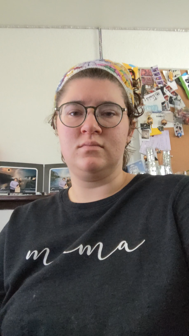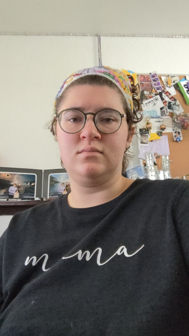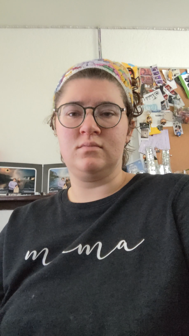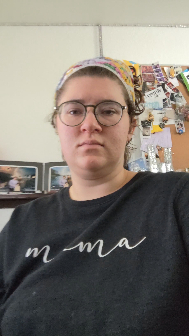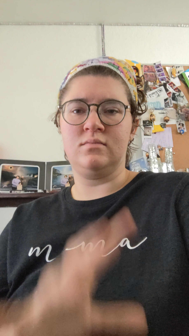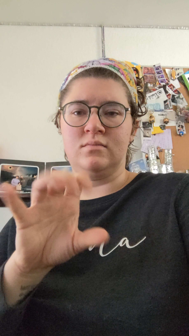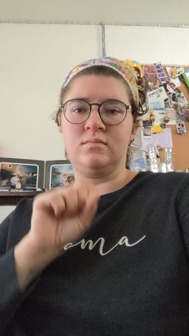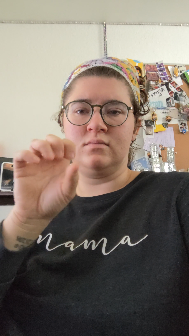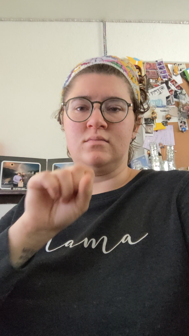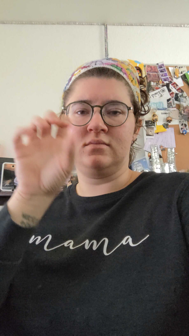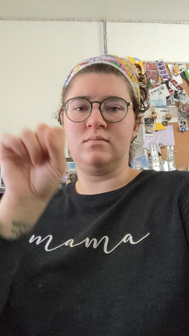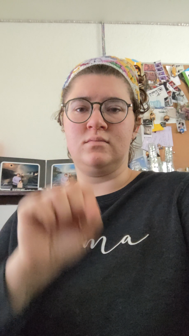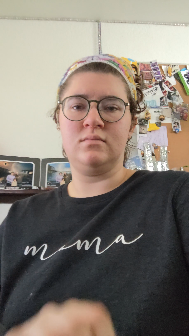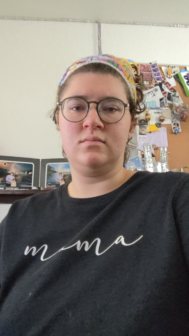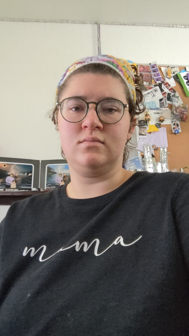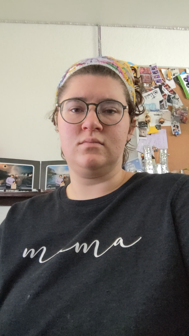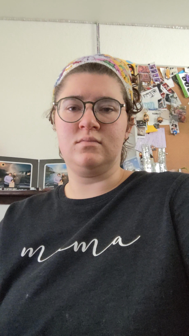ladder